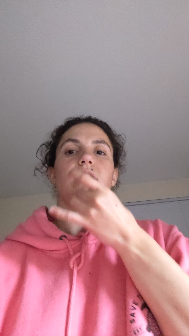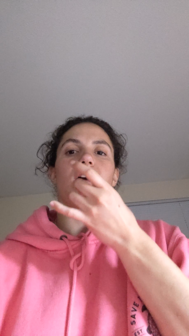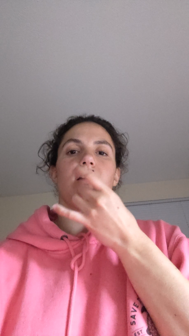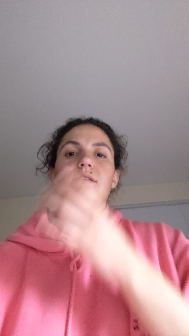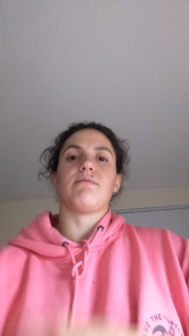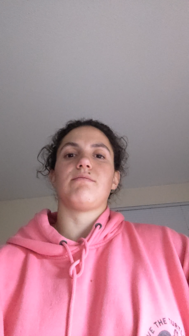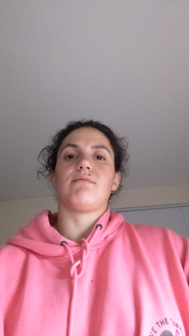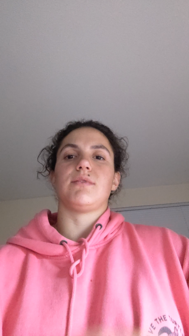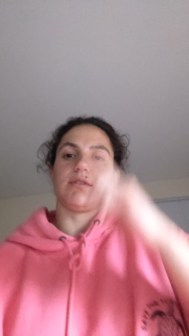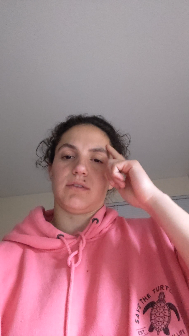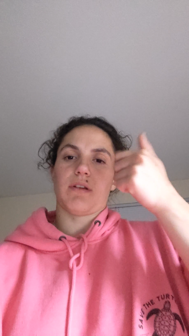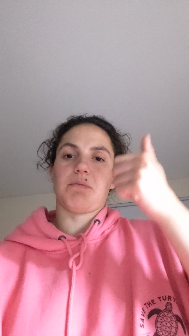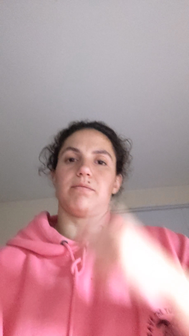dime